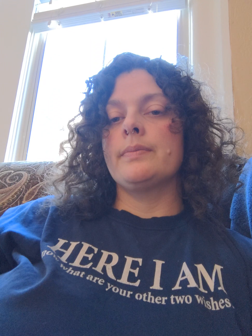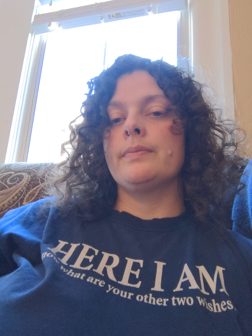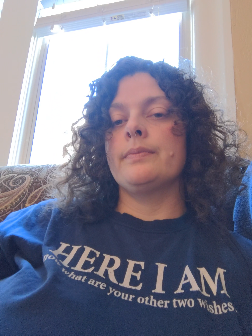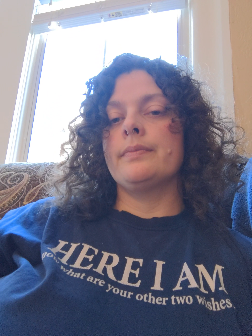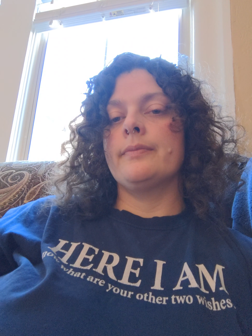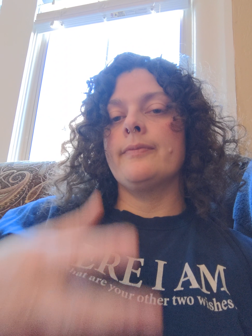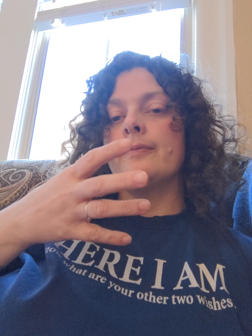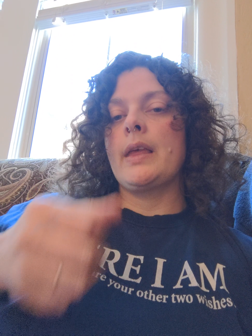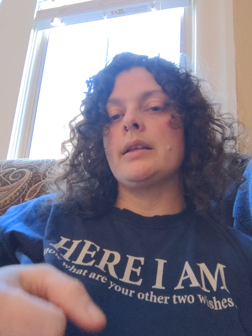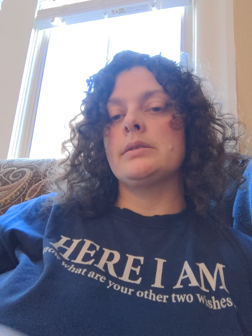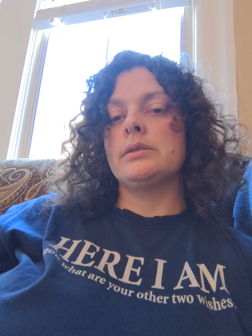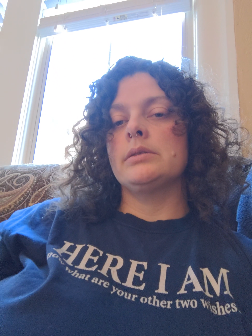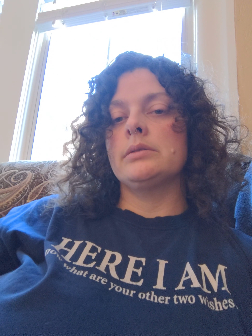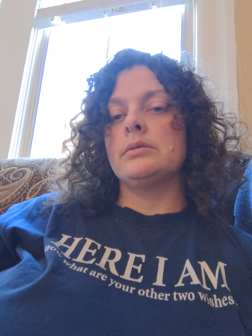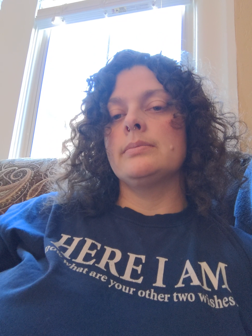fast